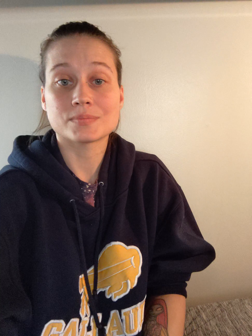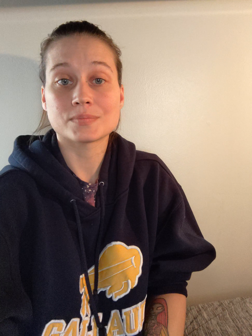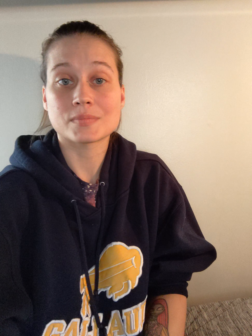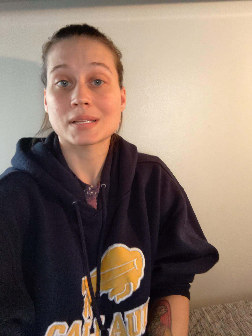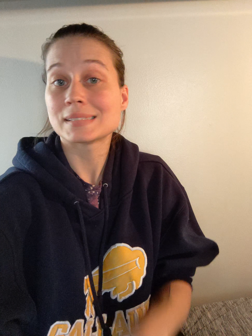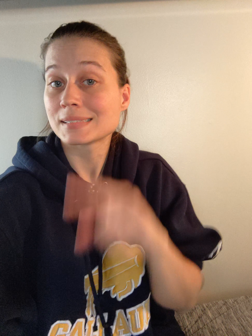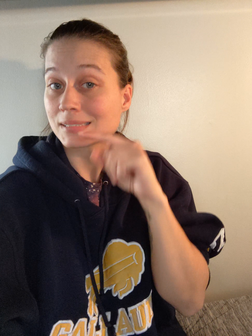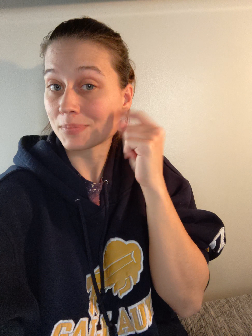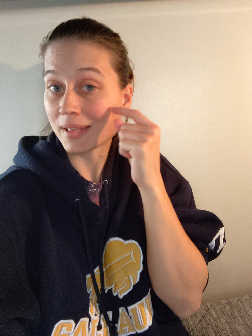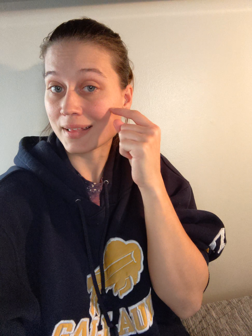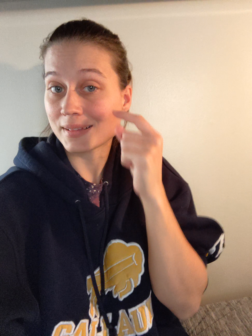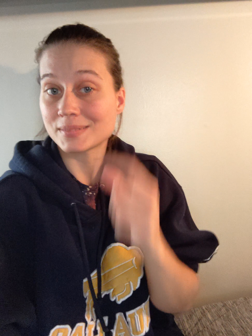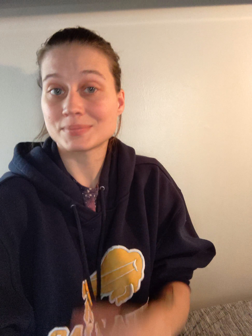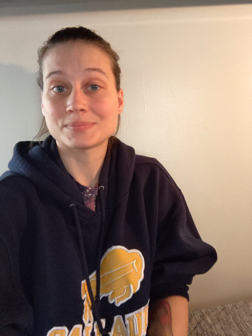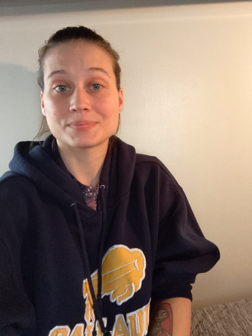smile